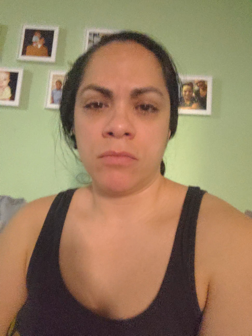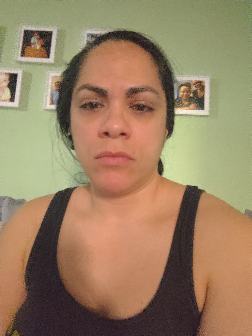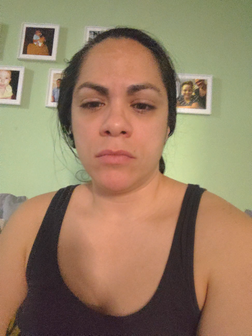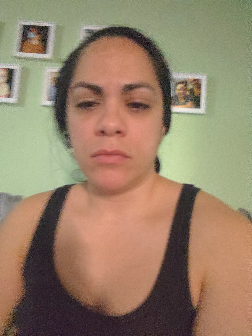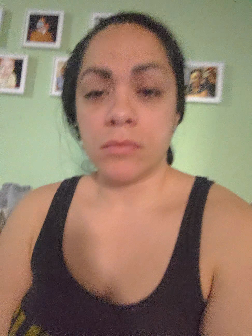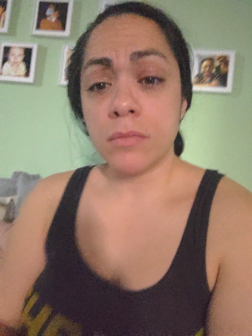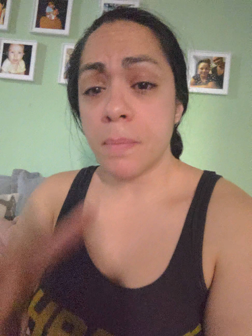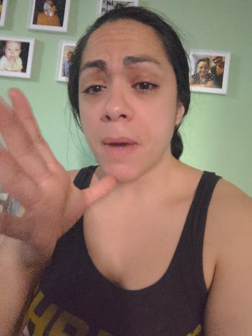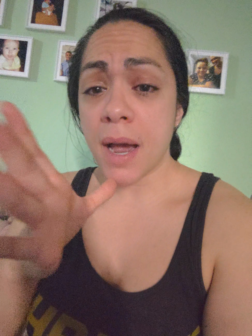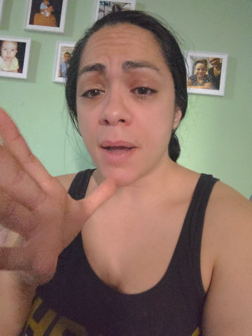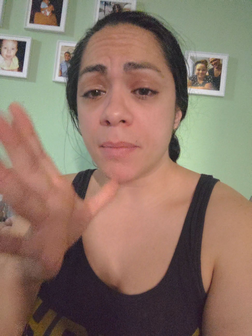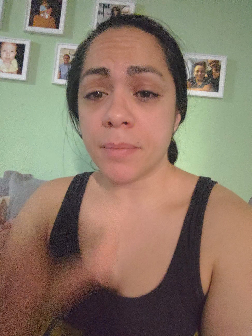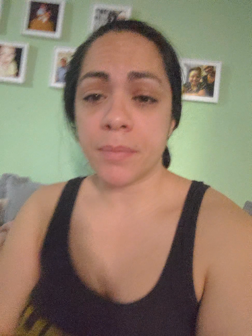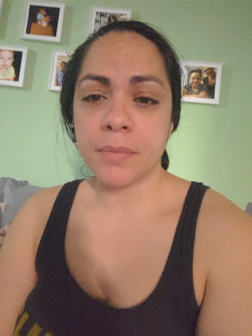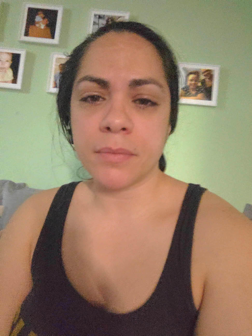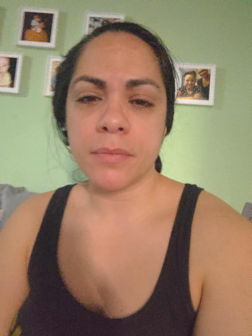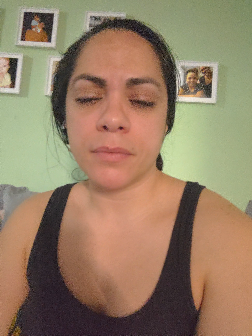mom